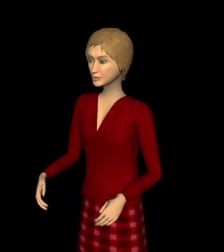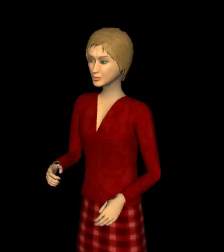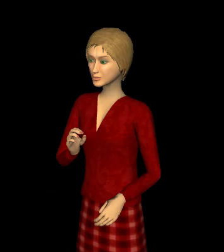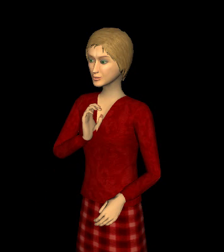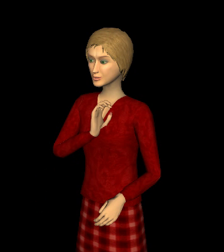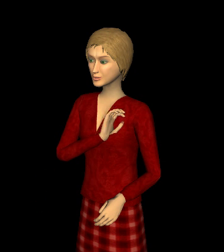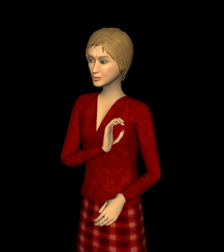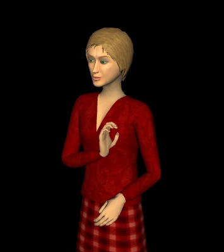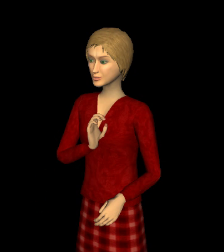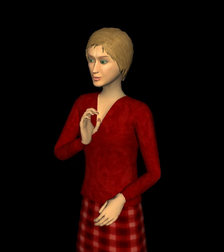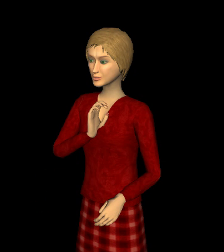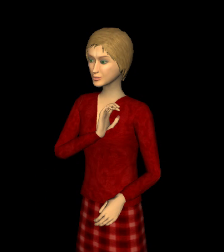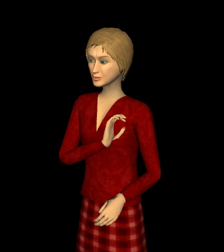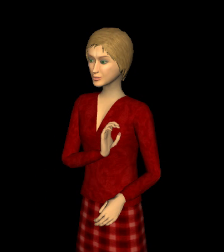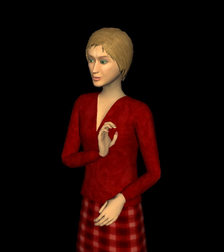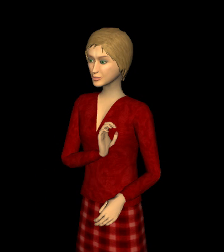يحاول